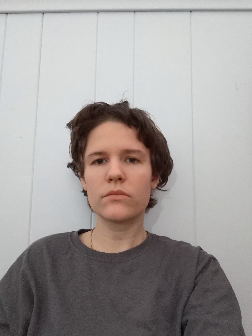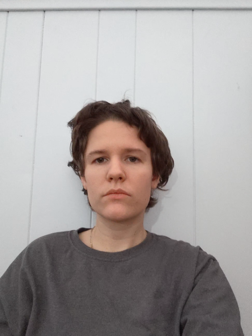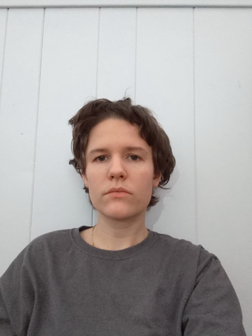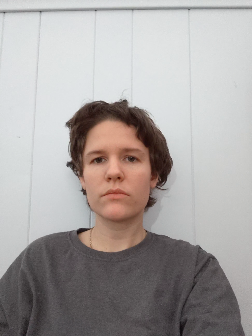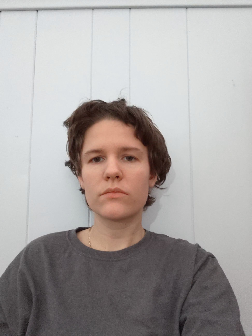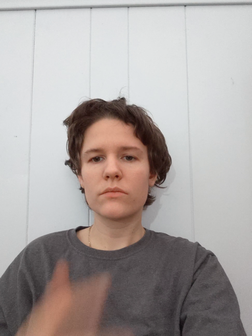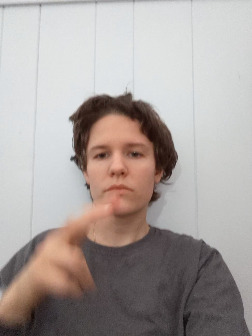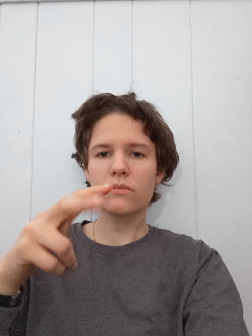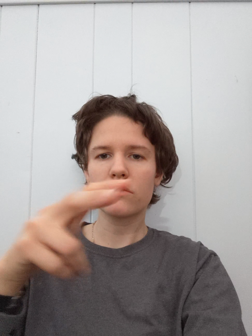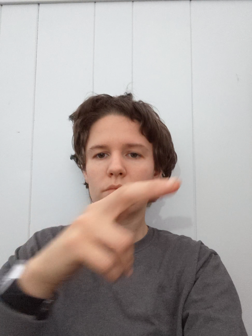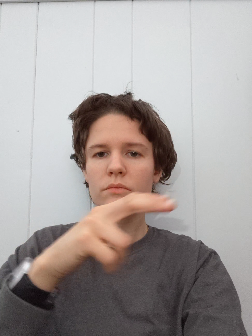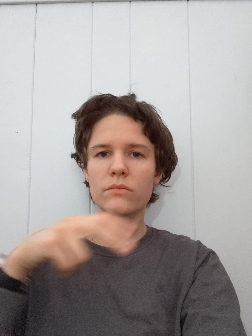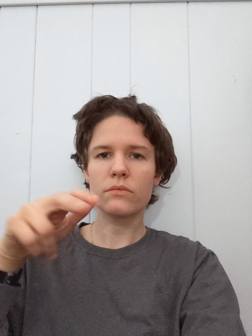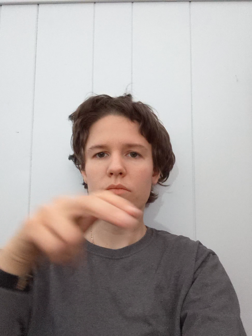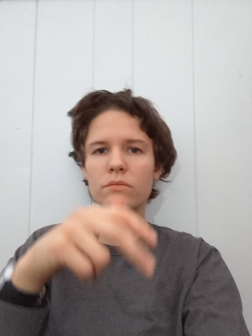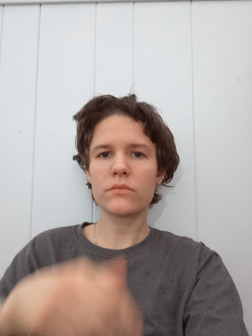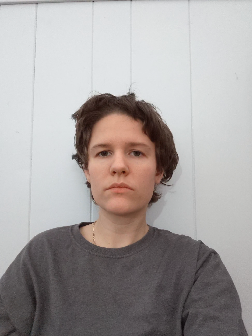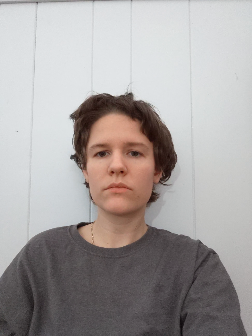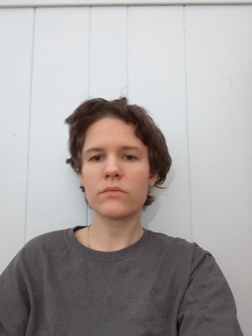helicopter